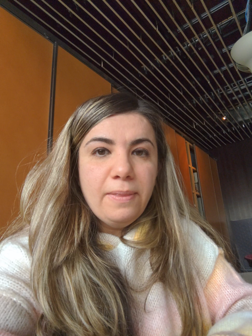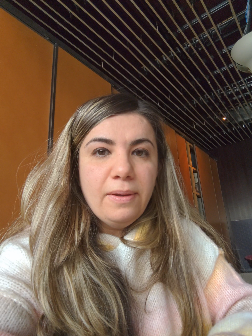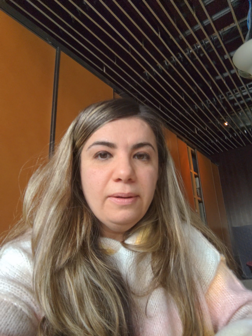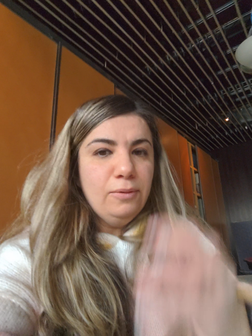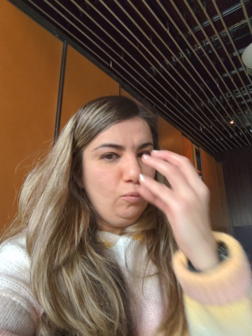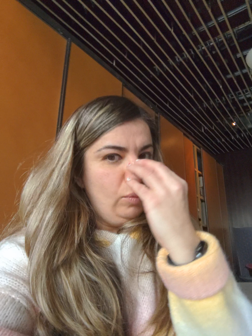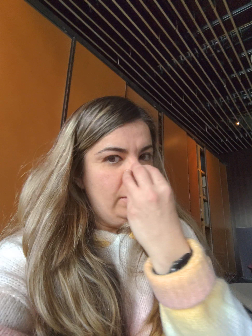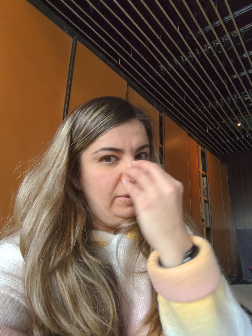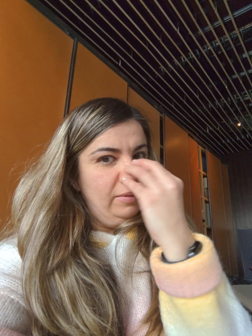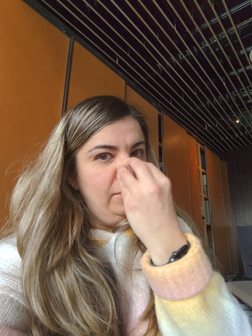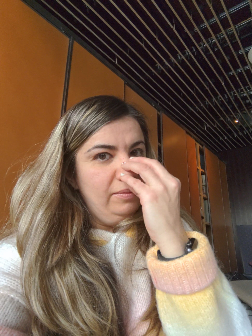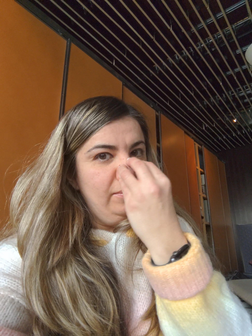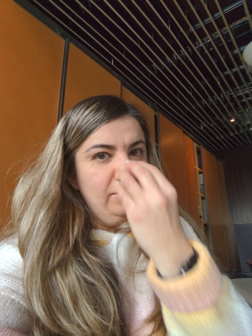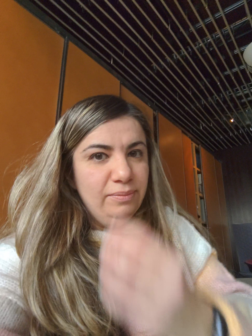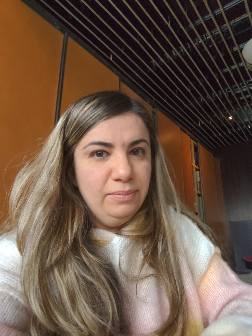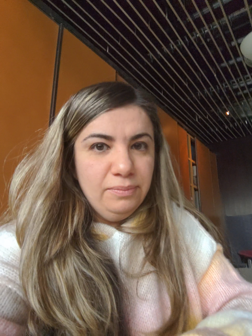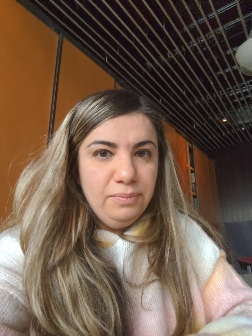clown